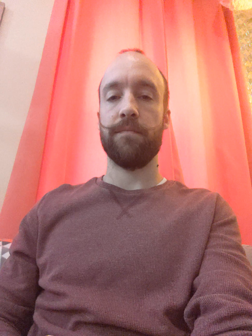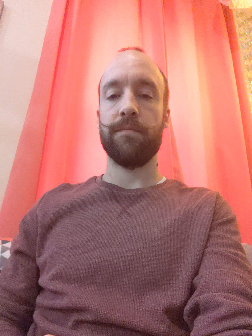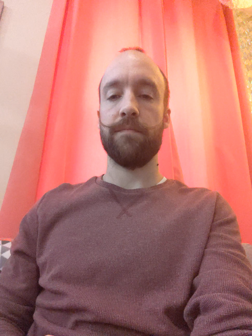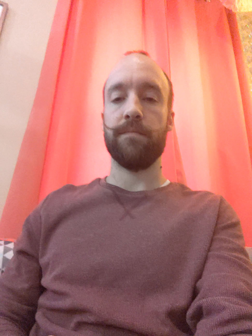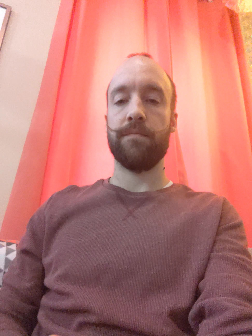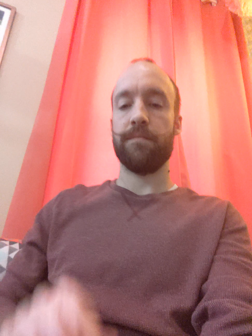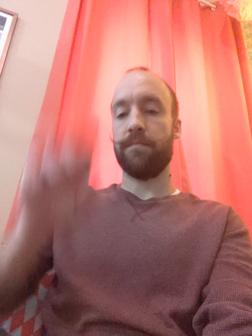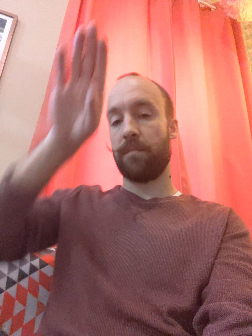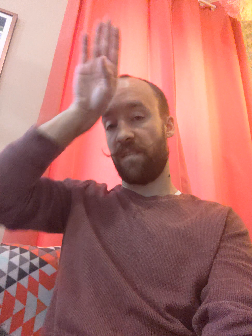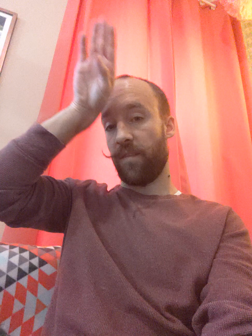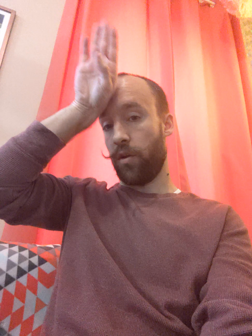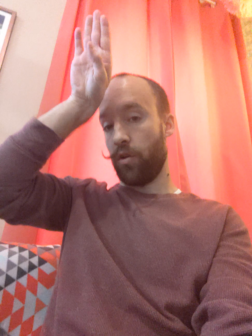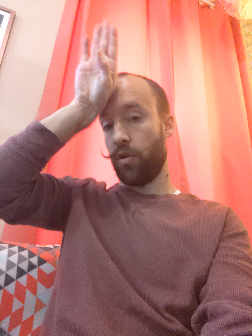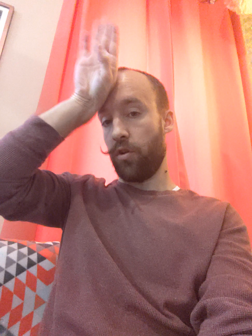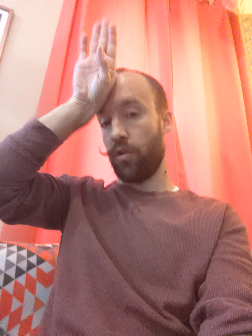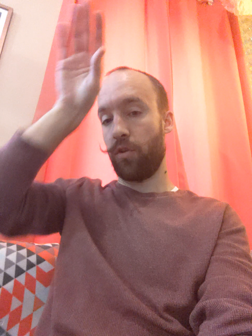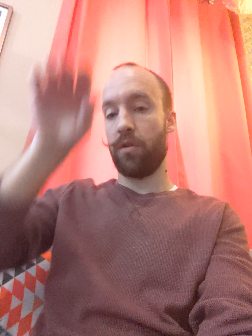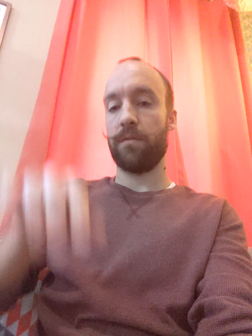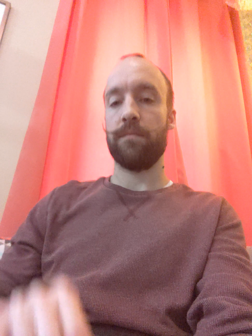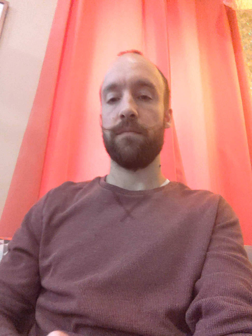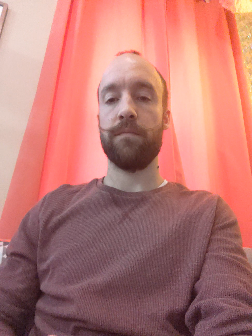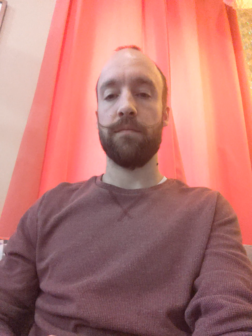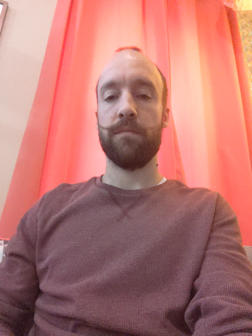fireman